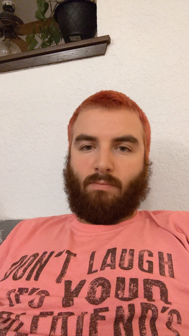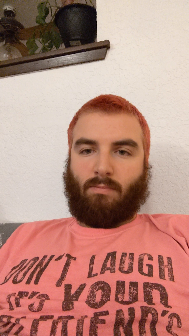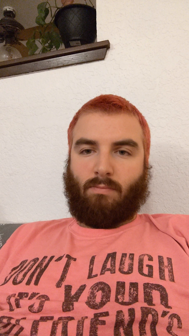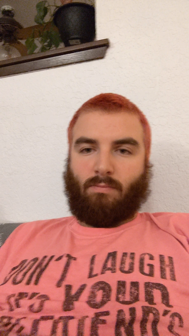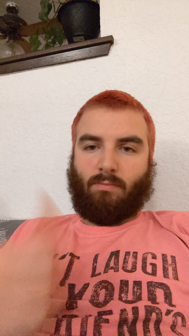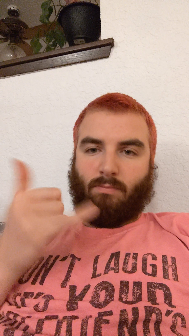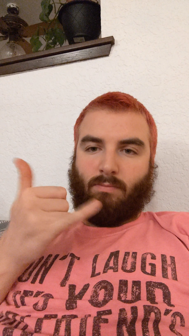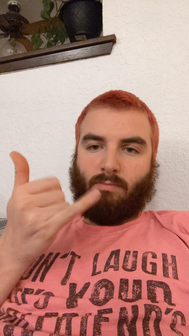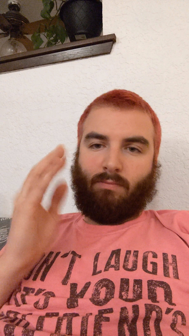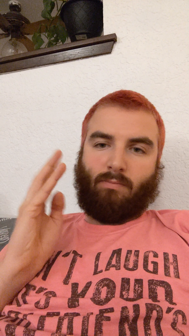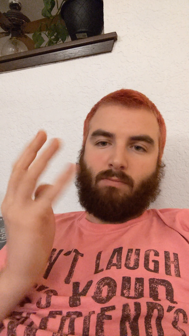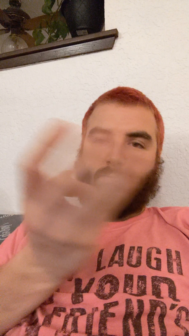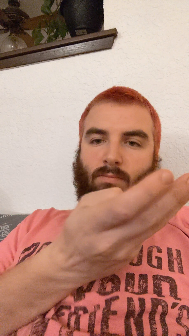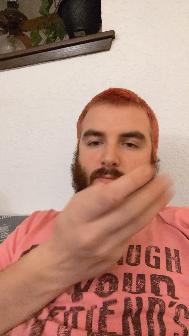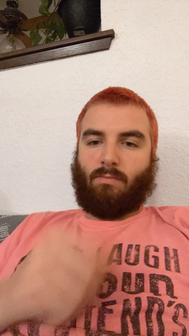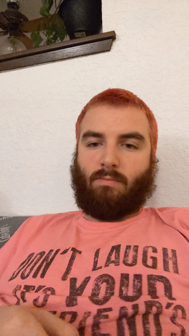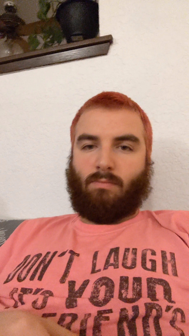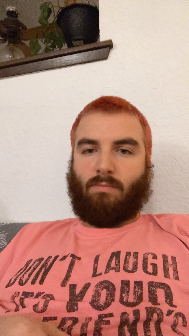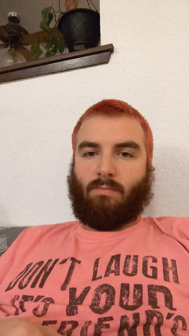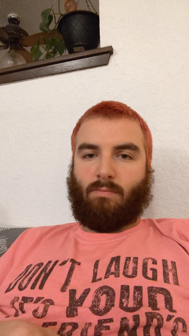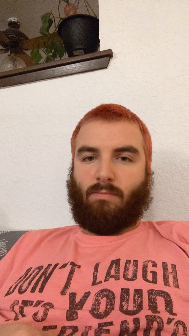playpen